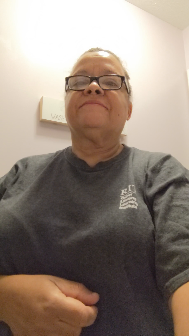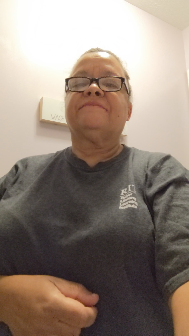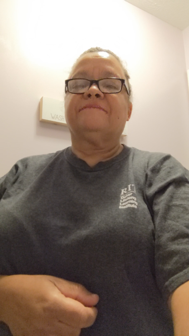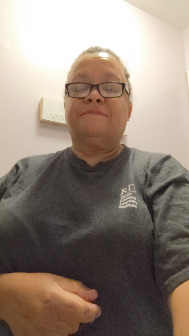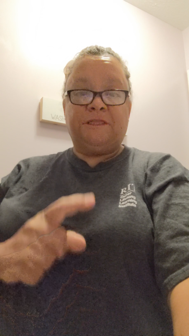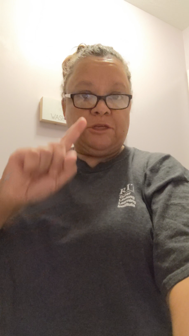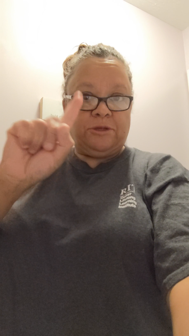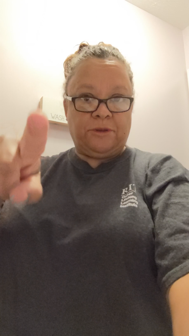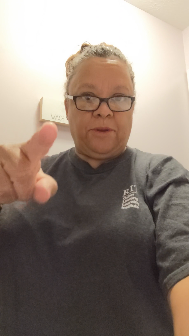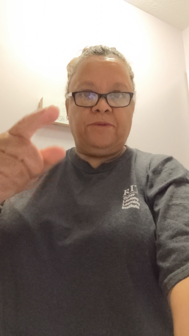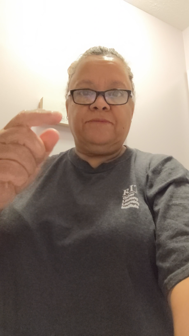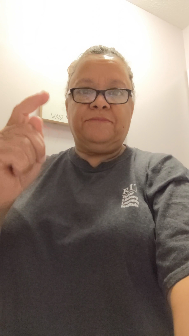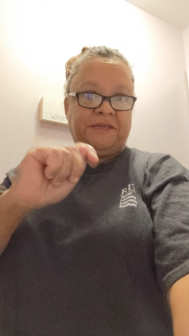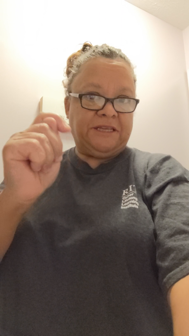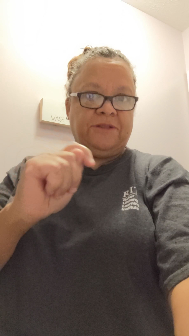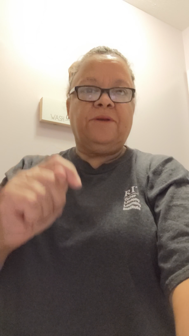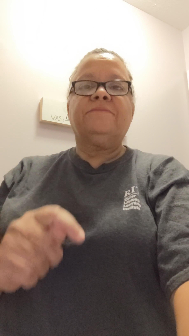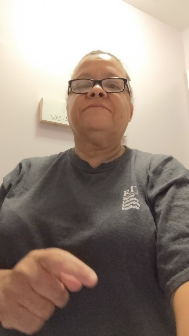go potty